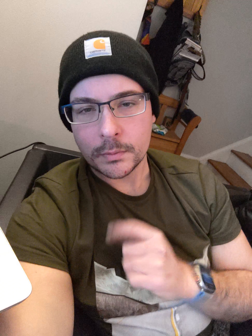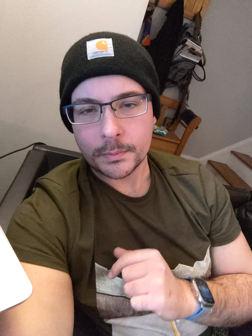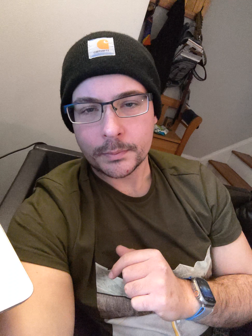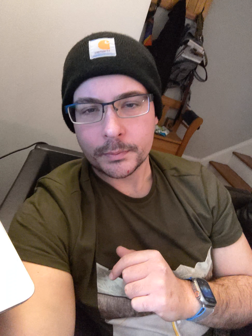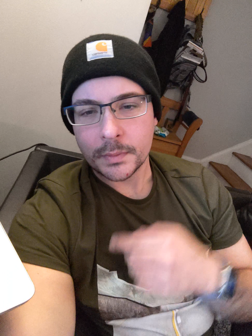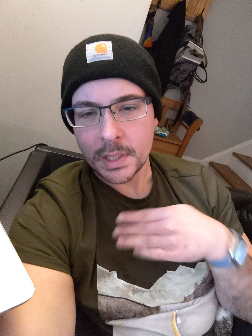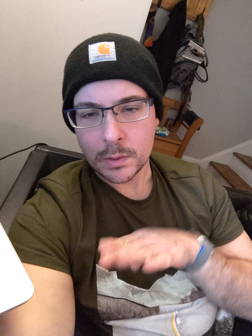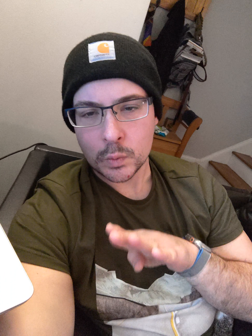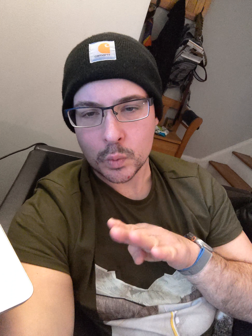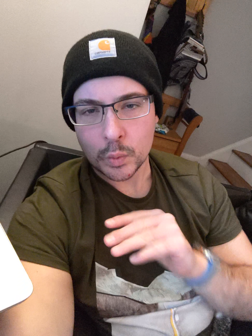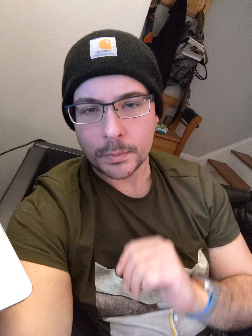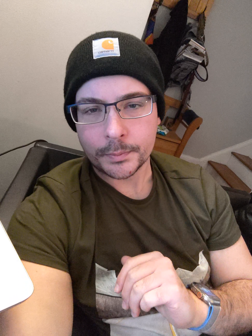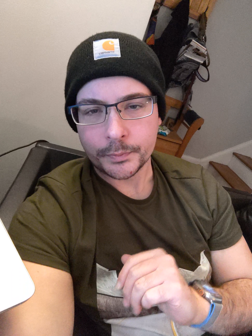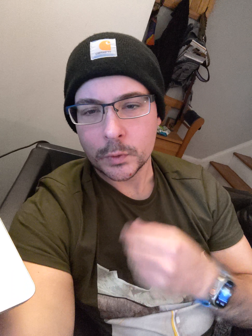into